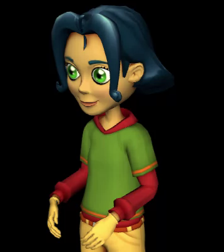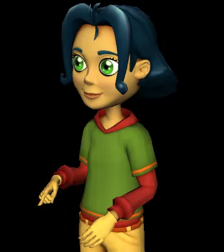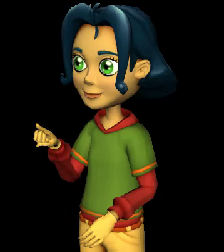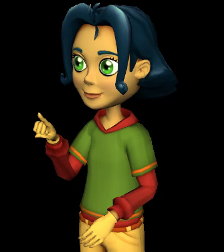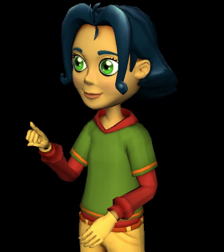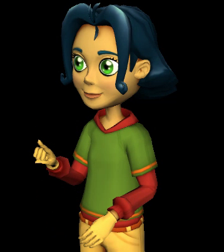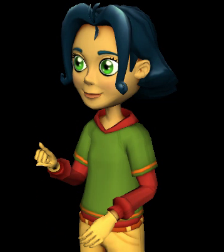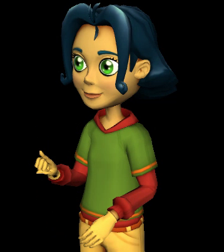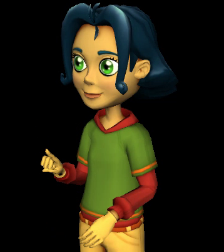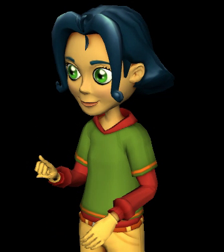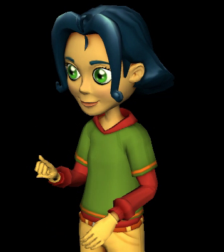سؤال